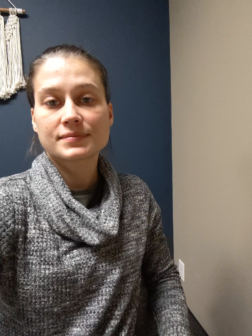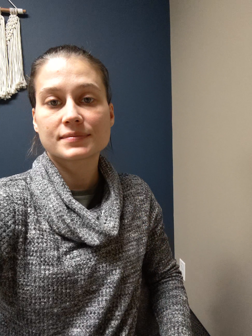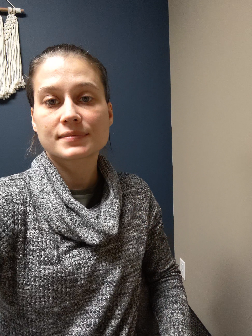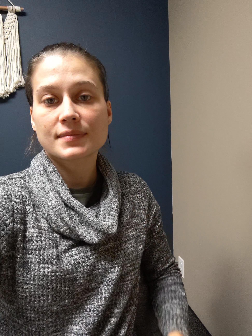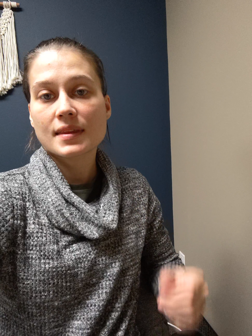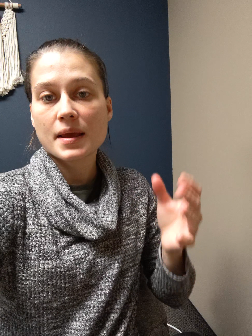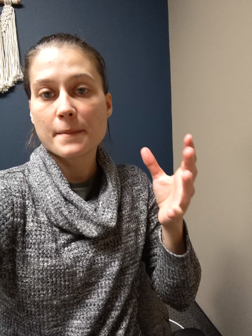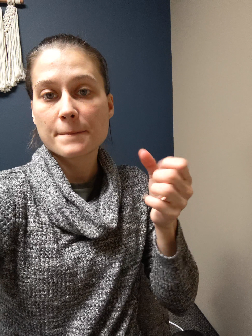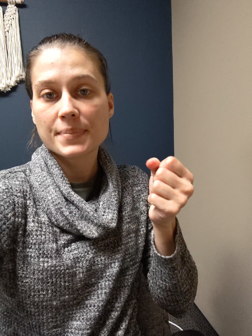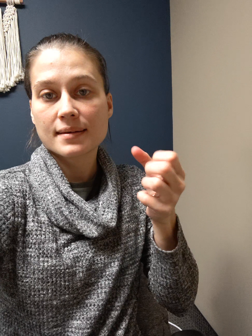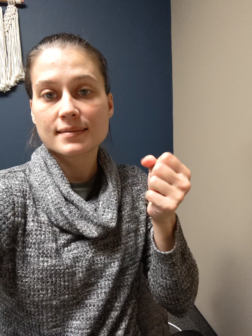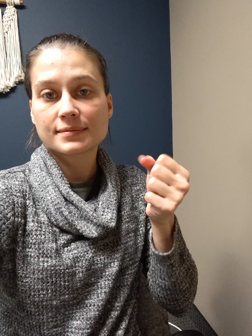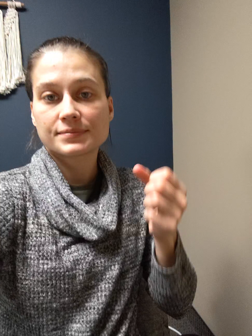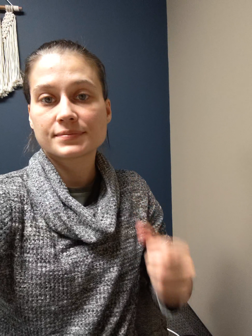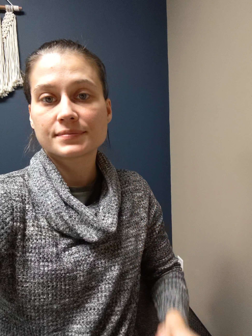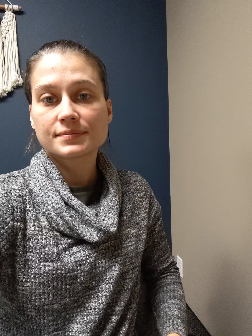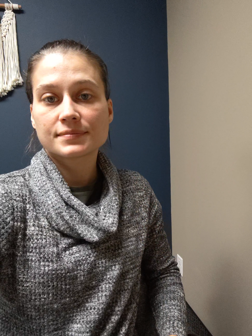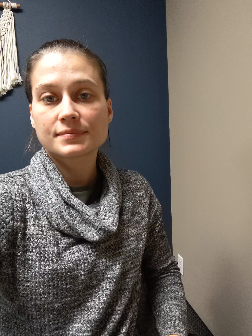milk